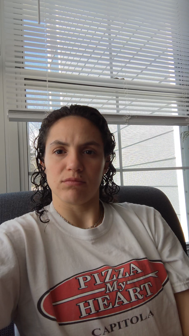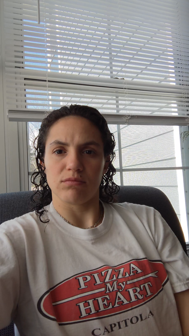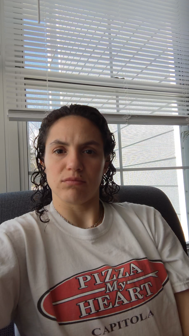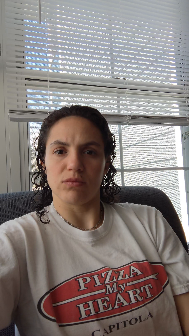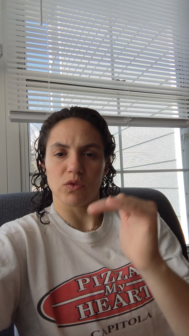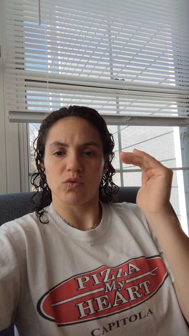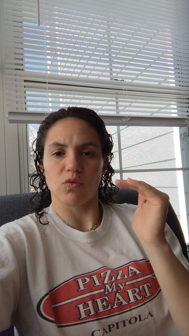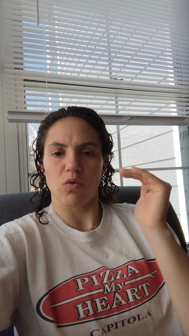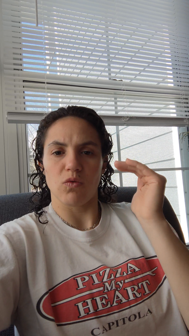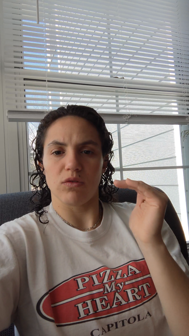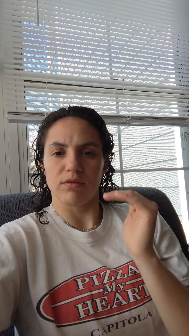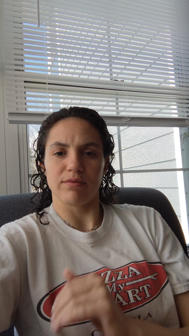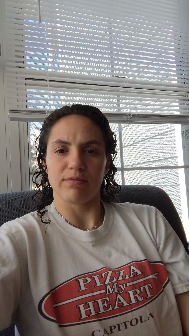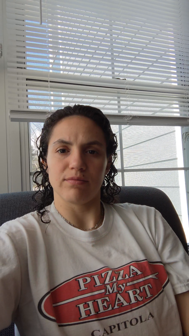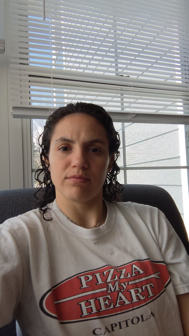short